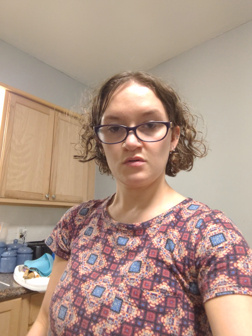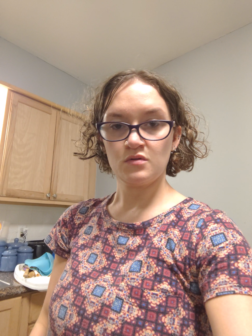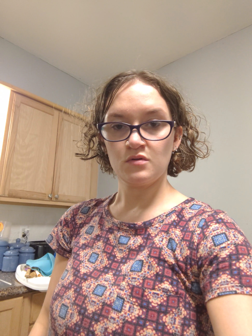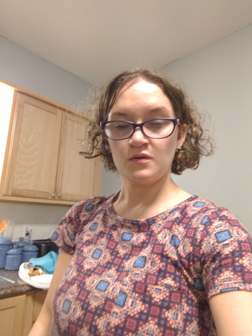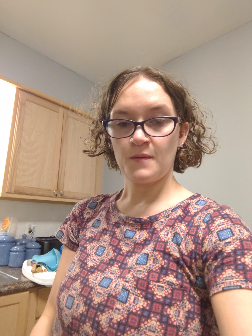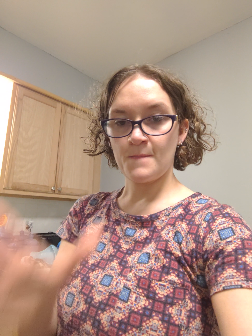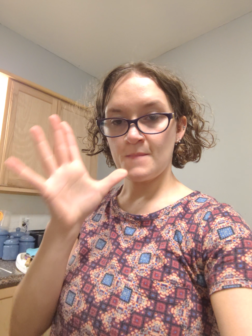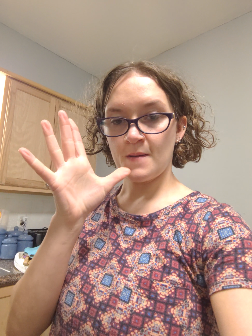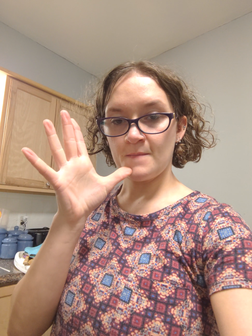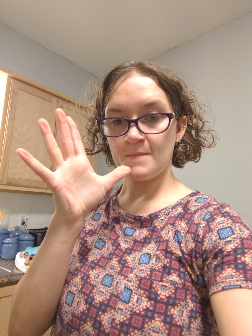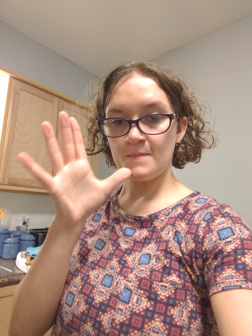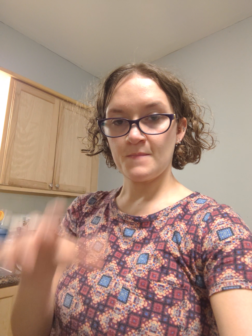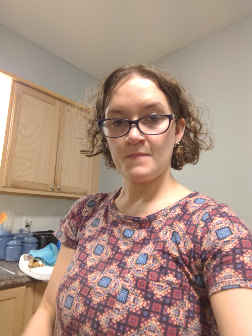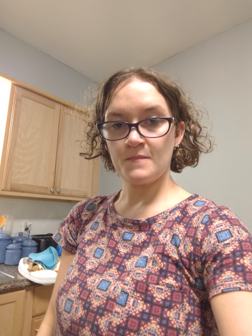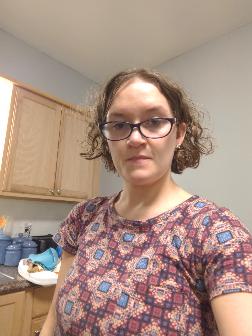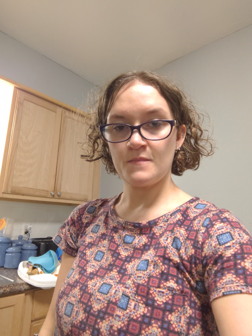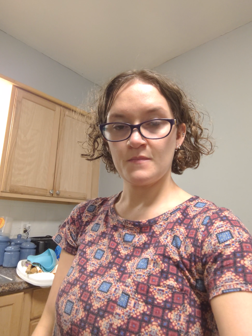mom